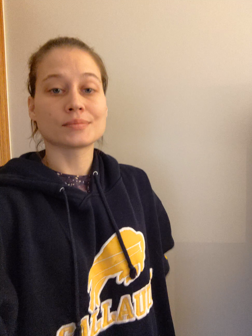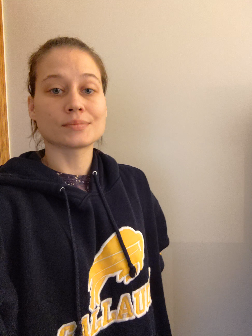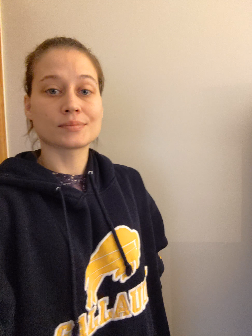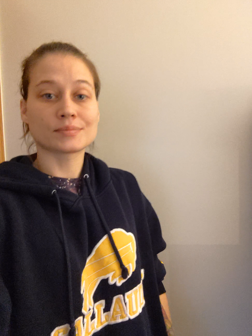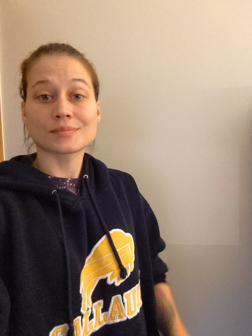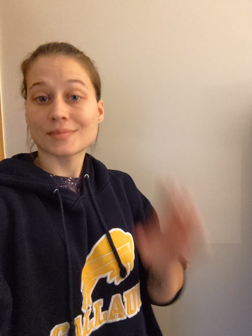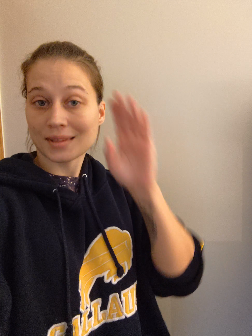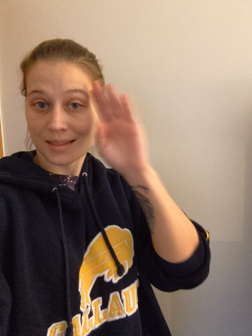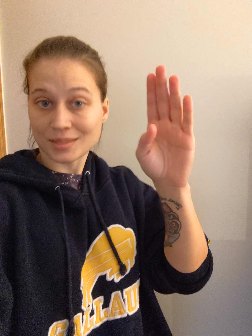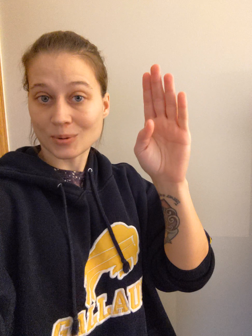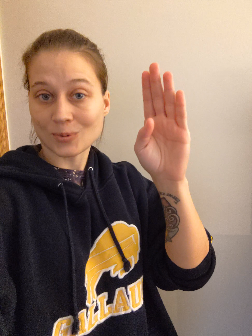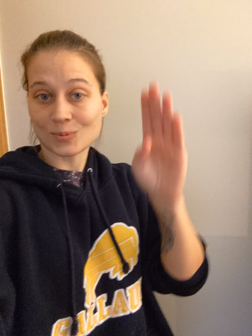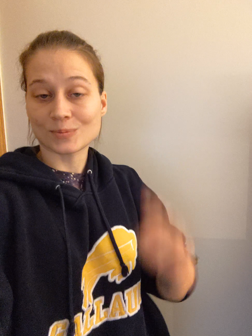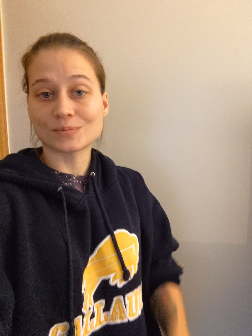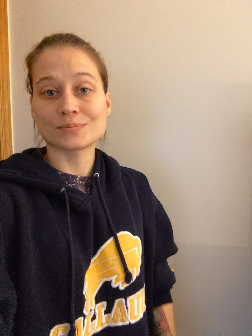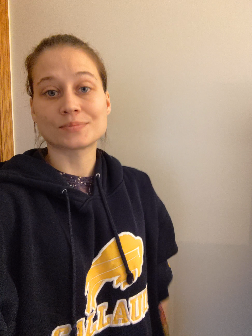hello